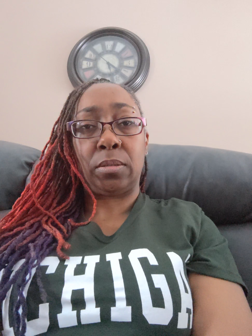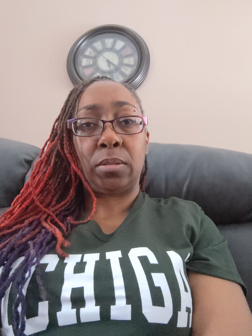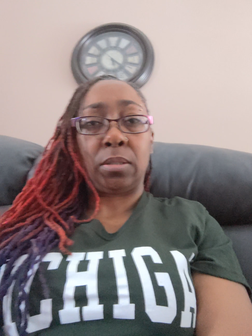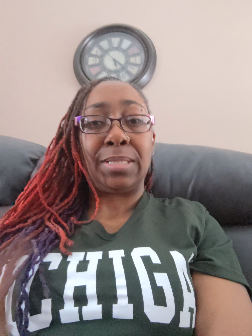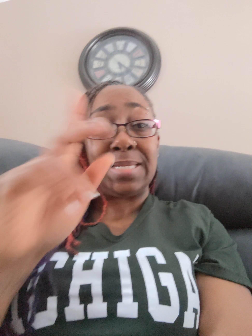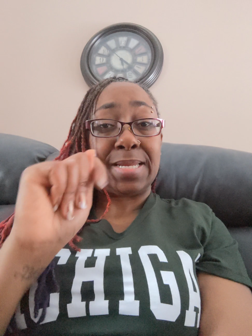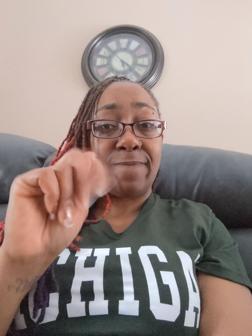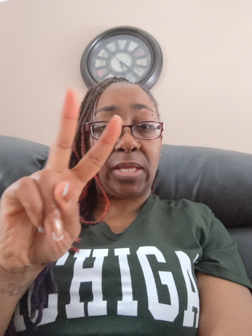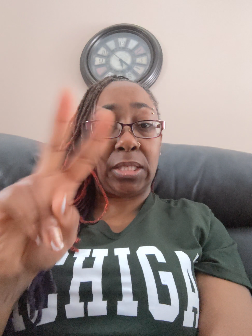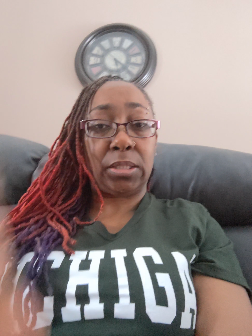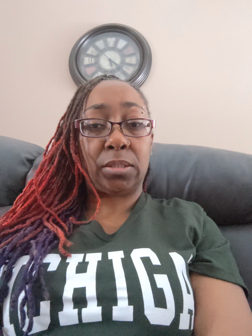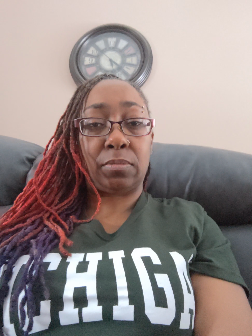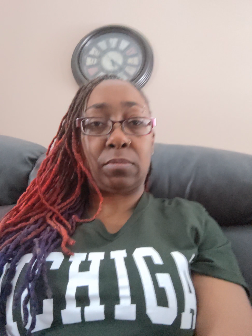TV